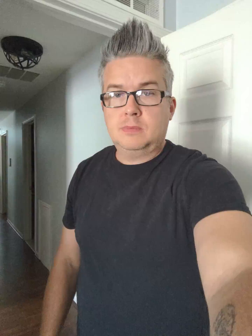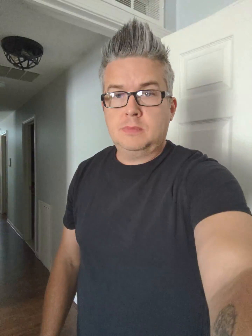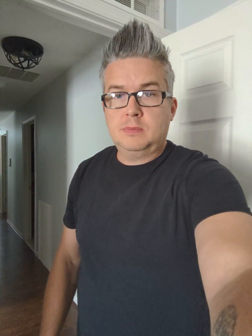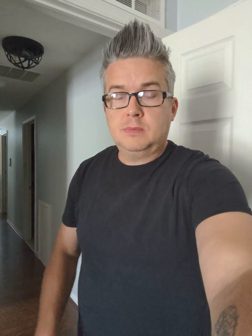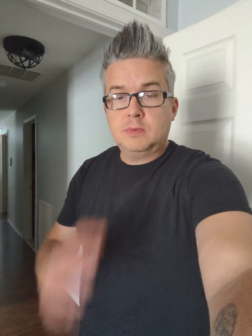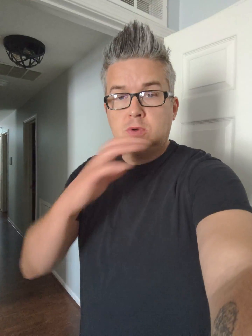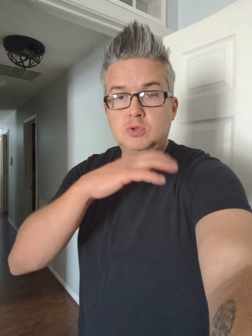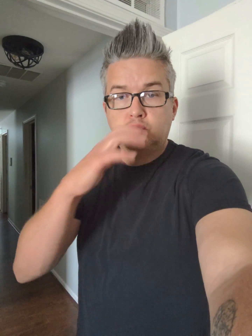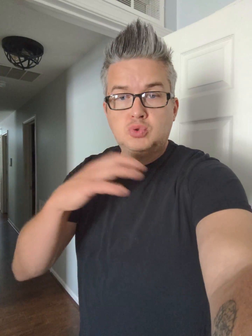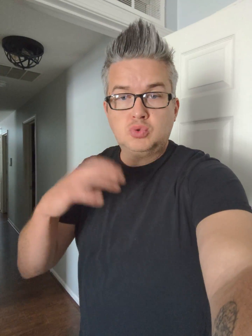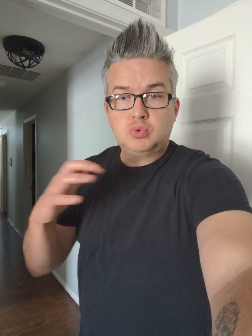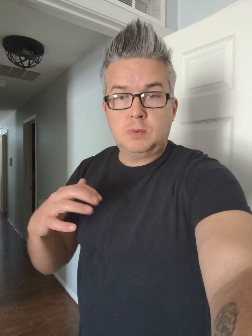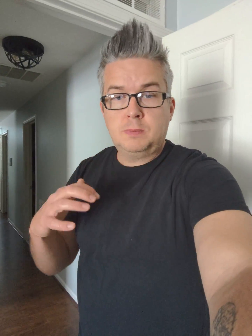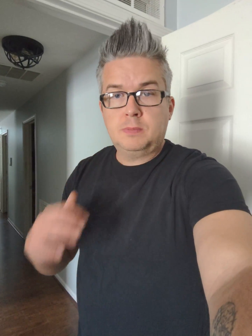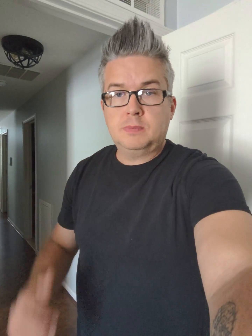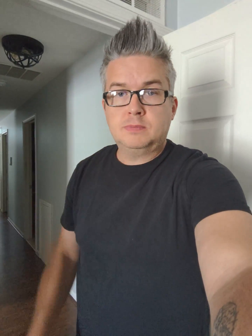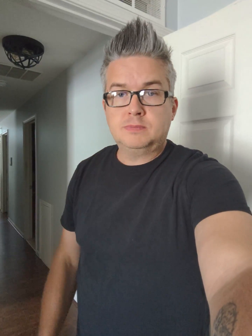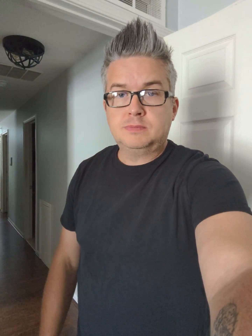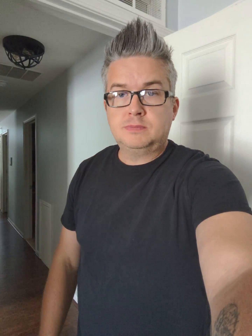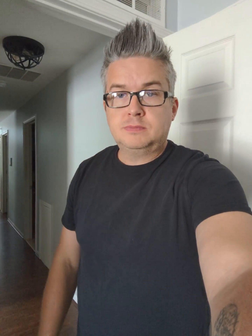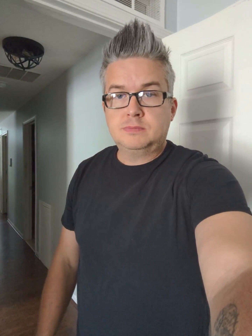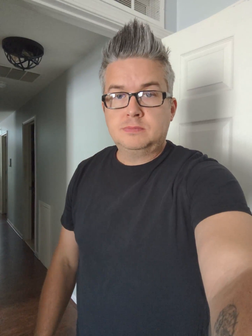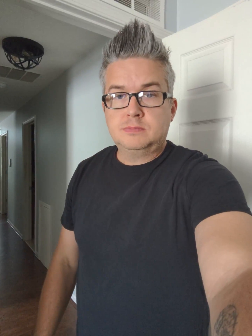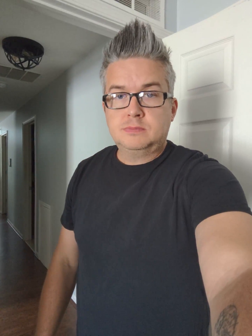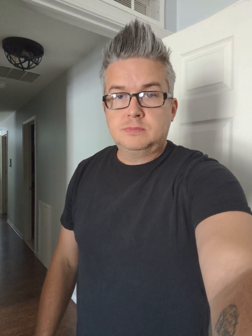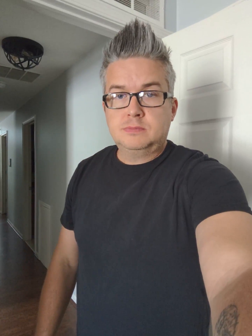grapes